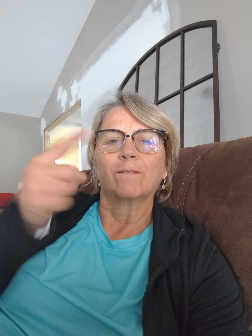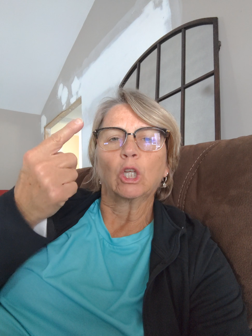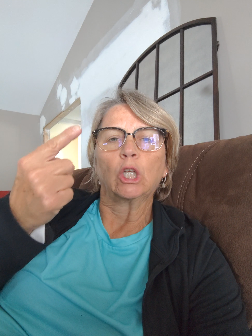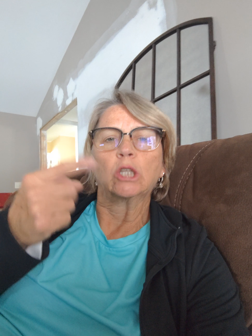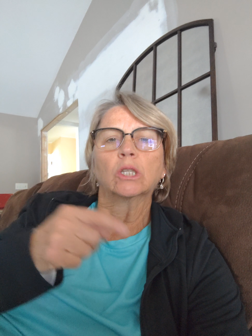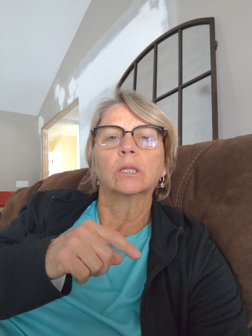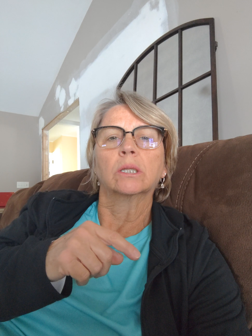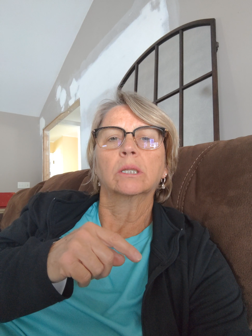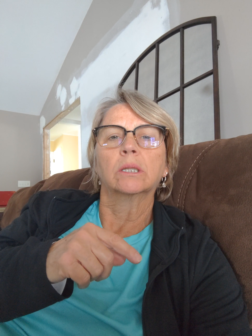first